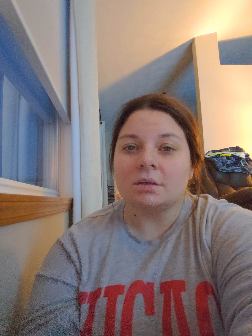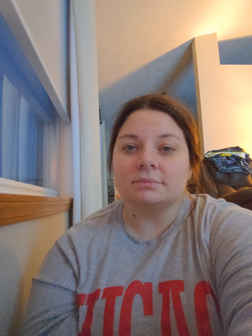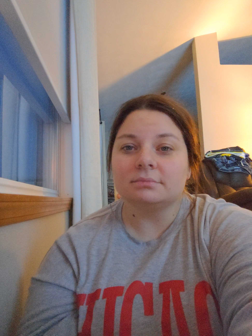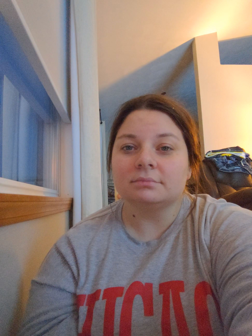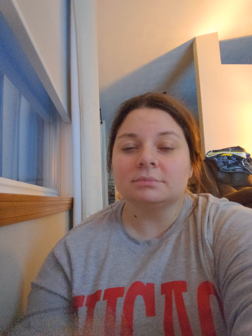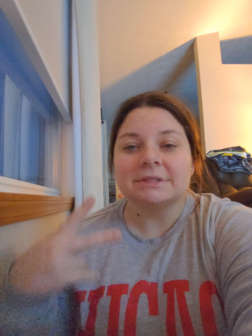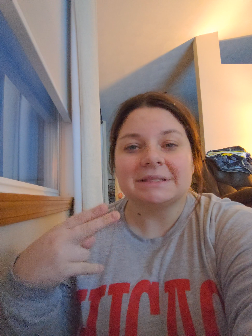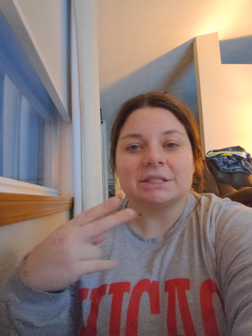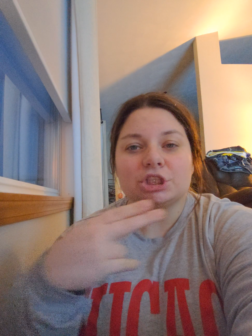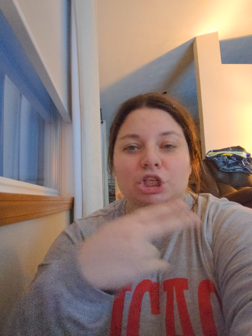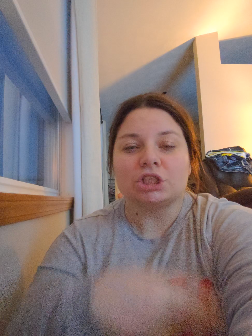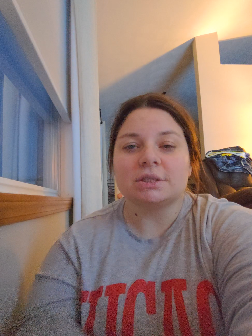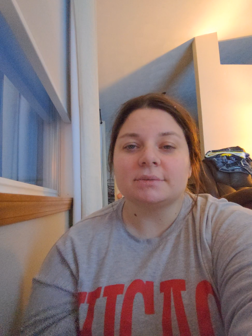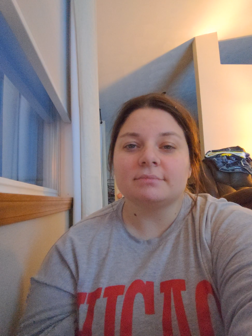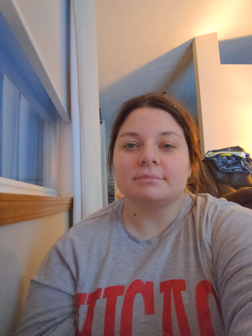scissors